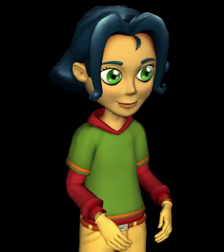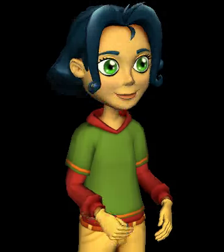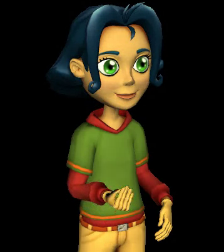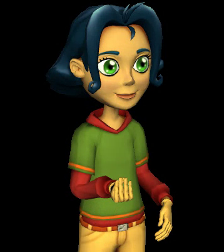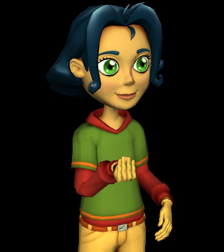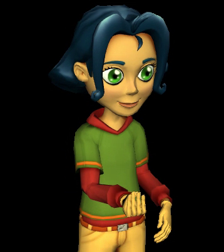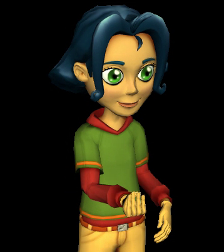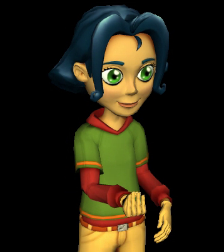يعطي